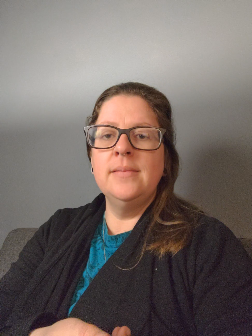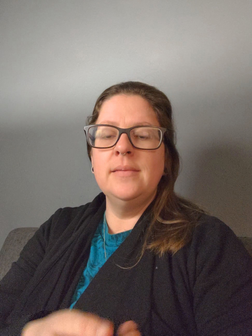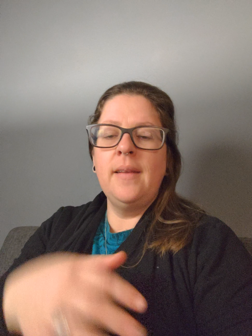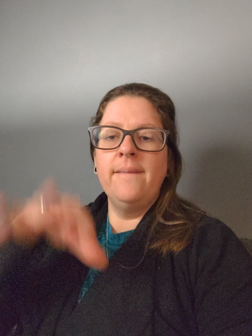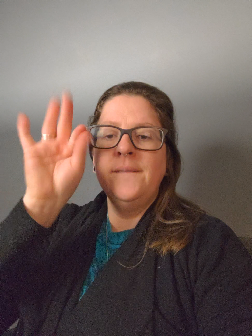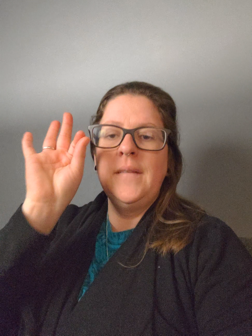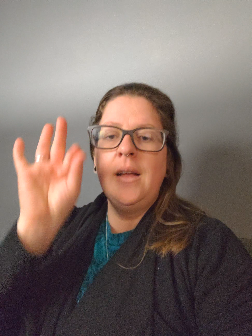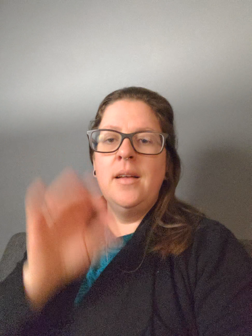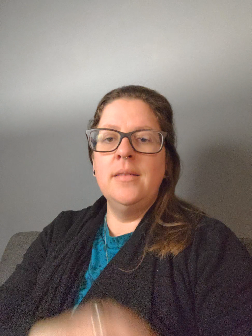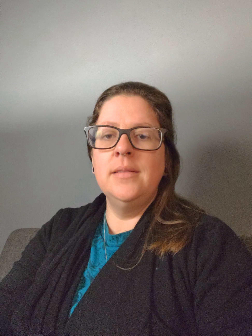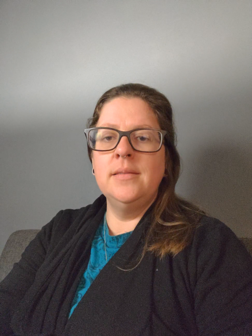find